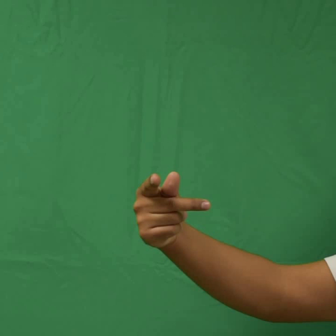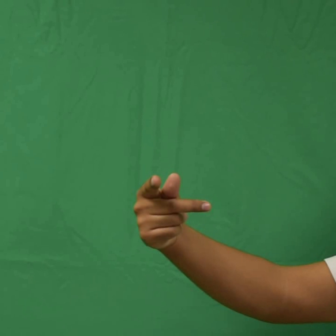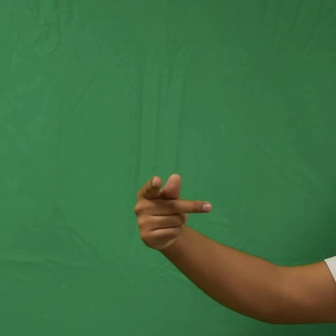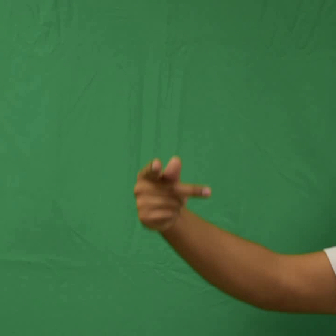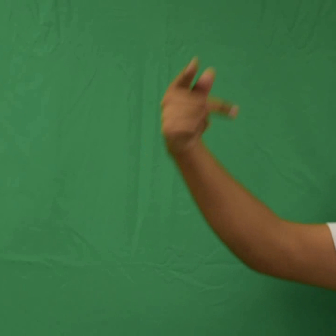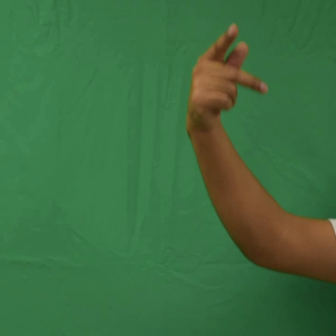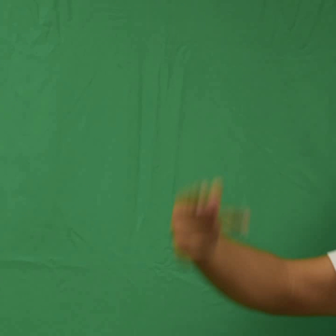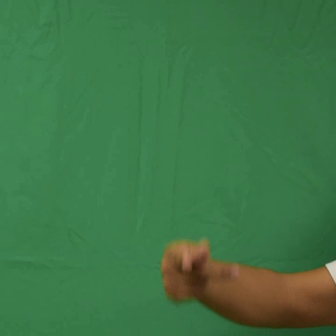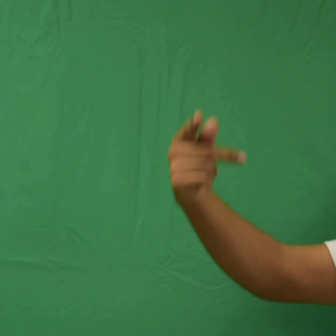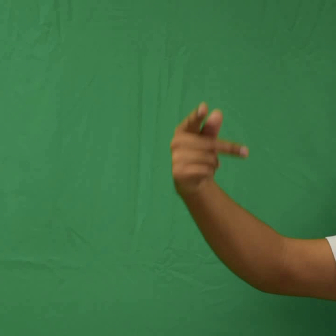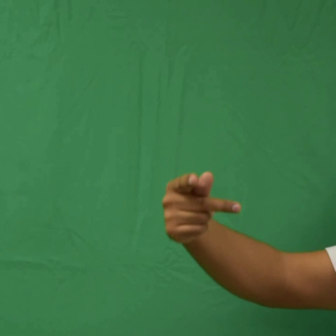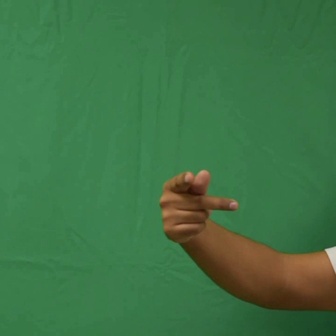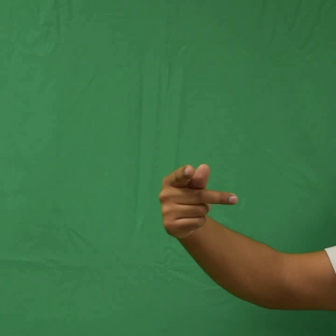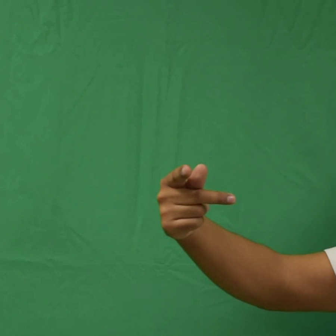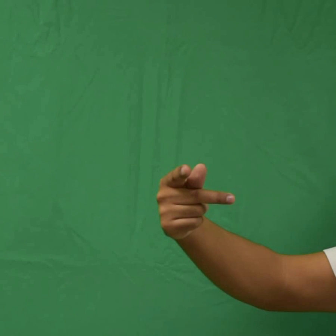K